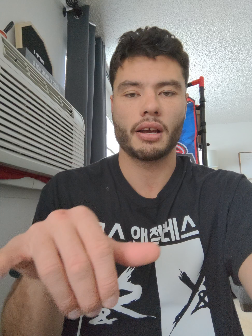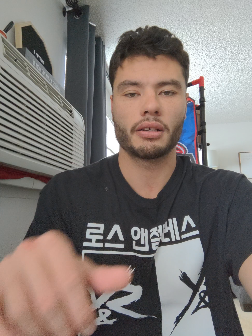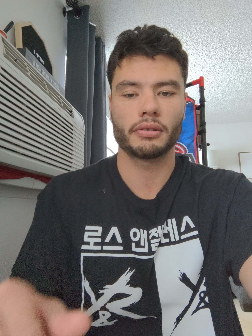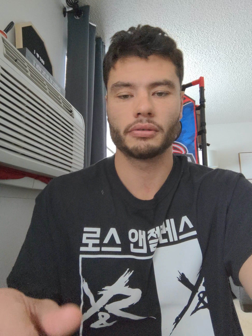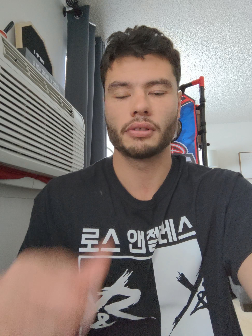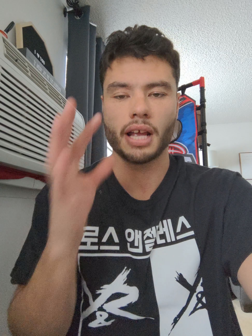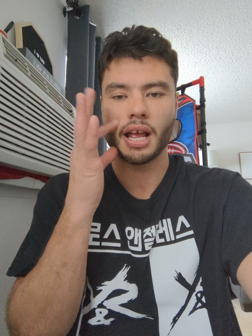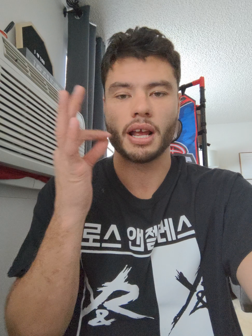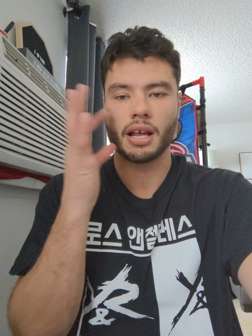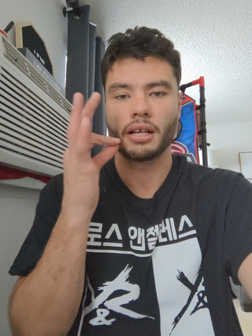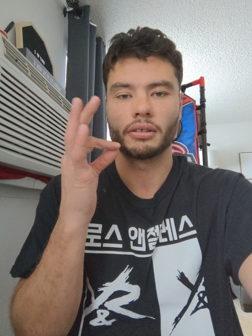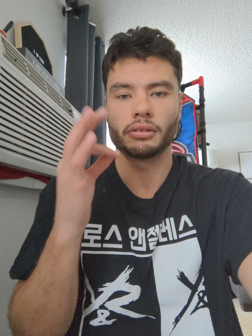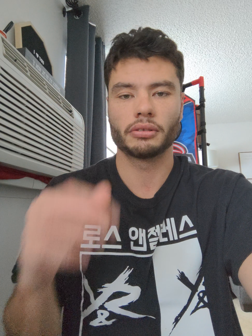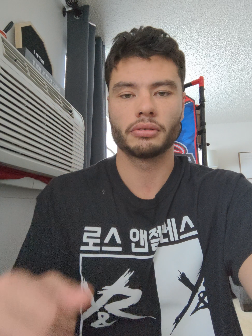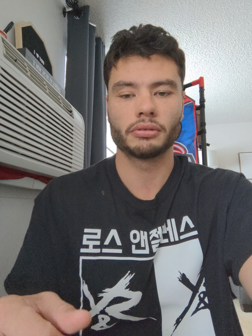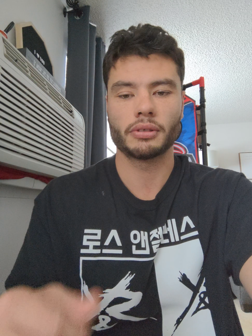cat